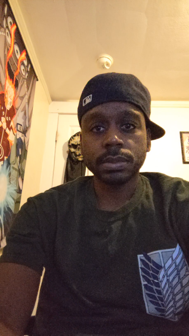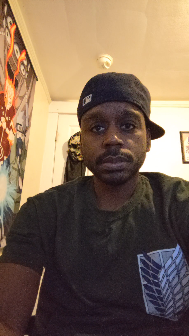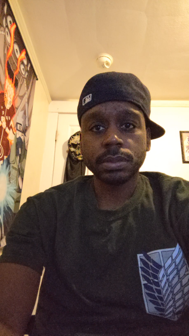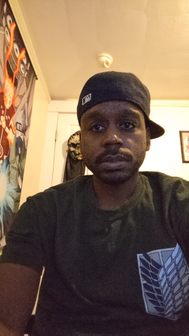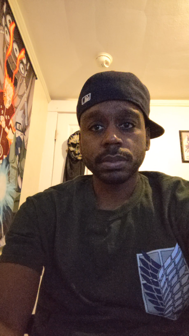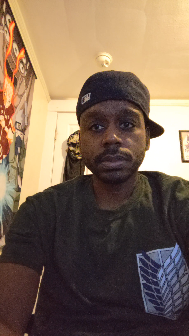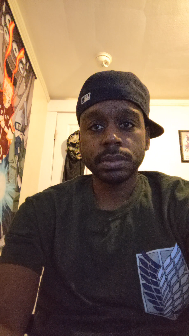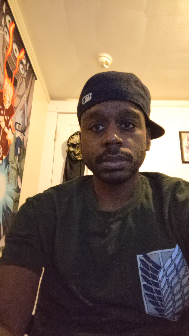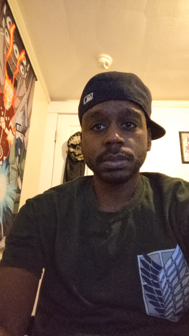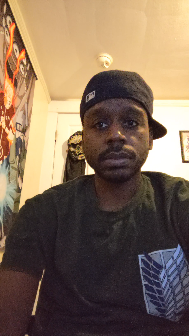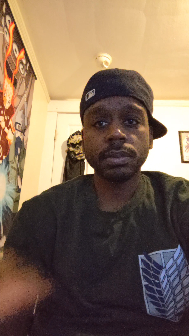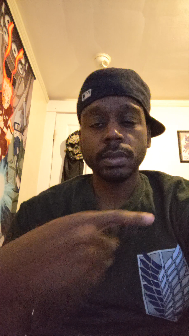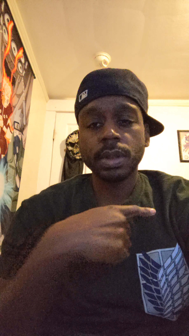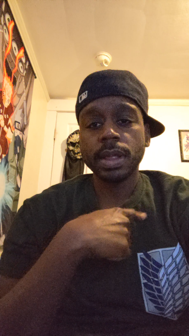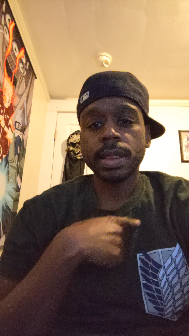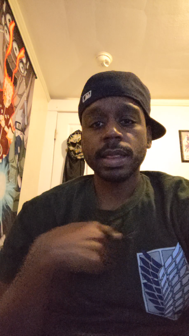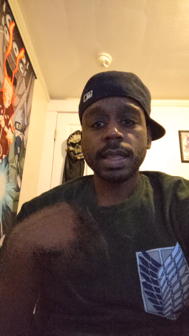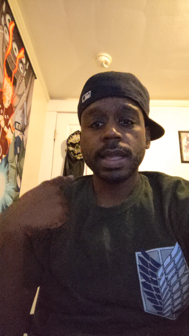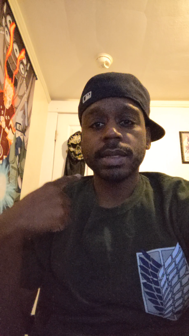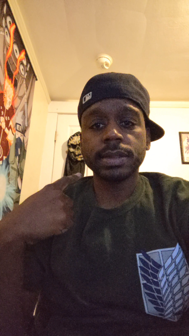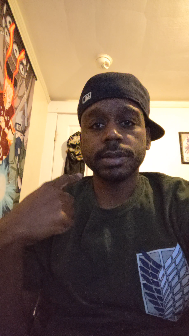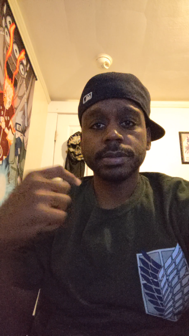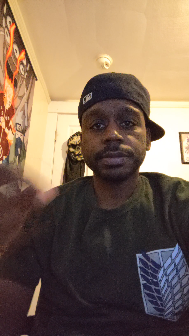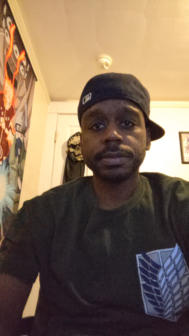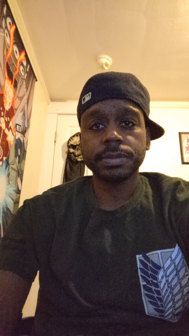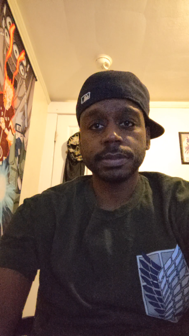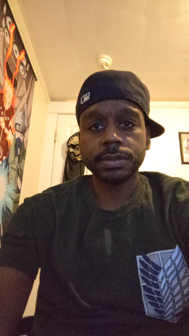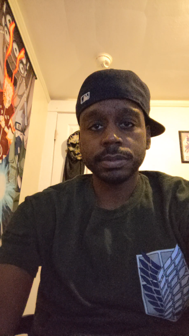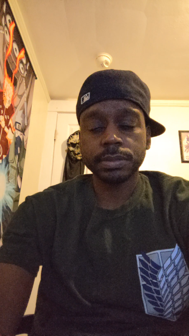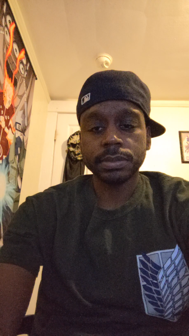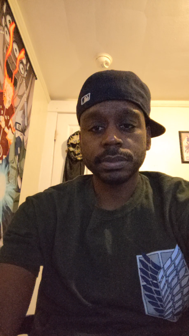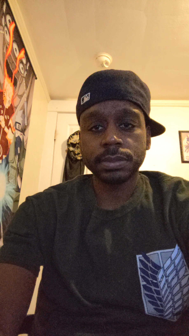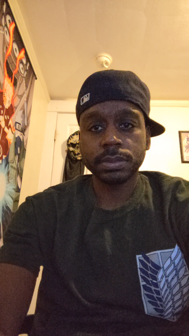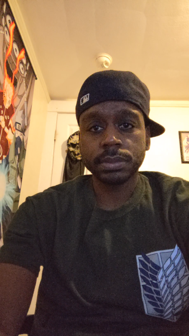necklace